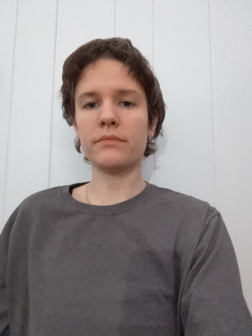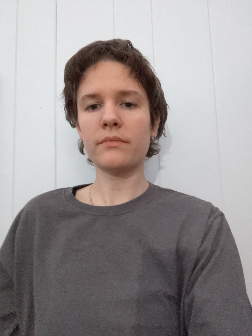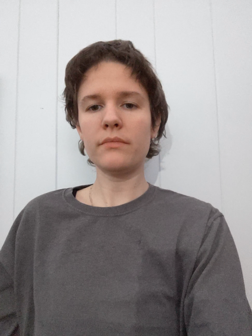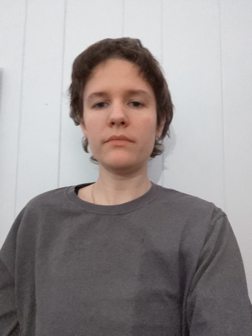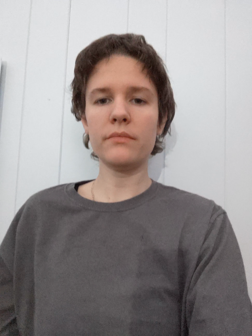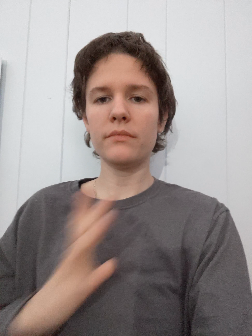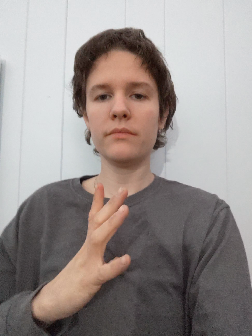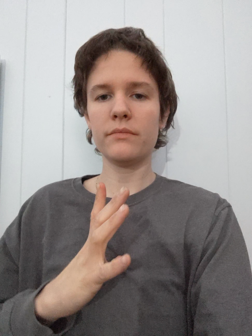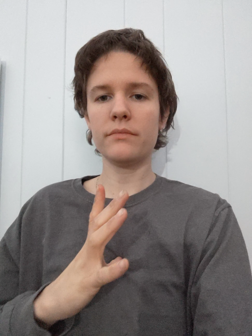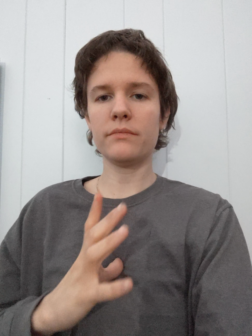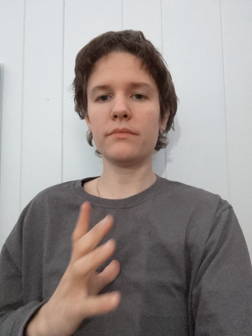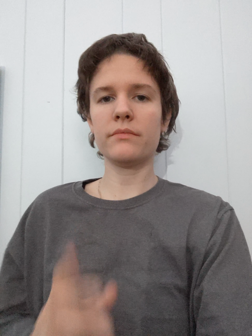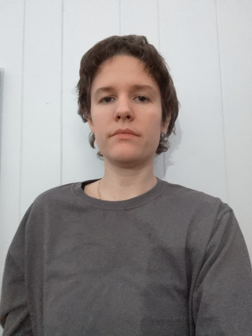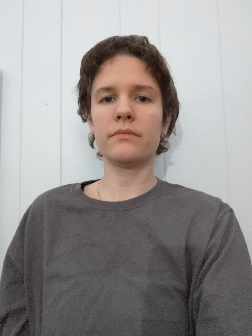fine